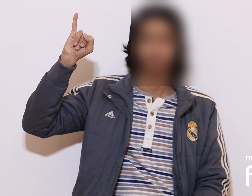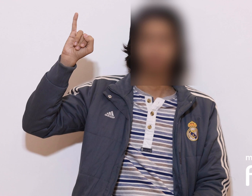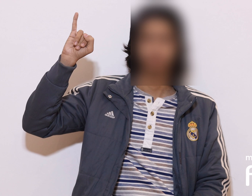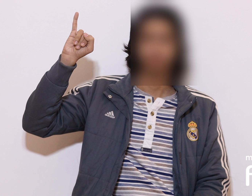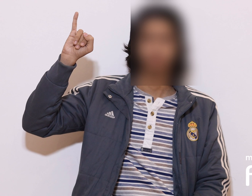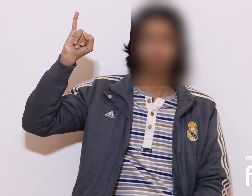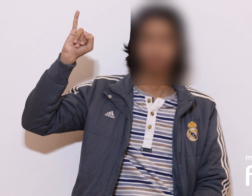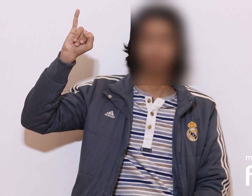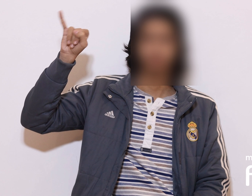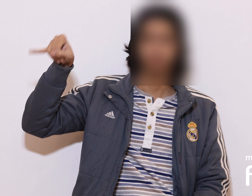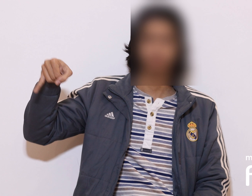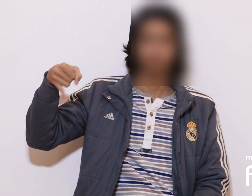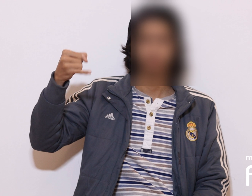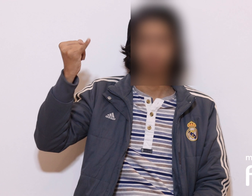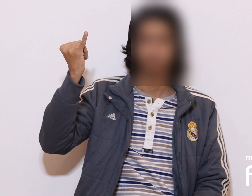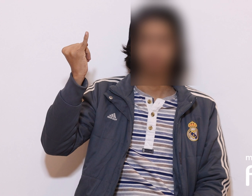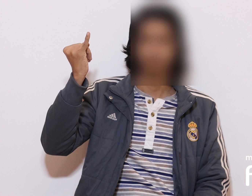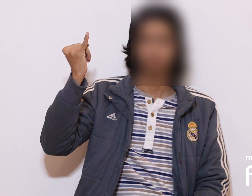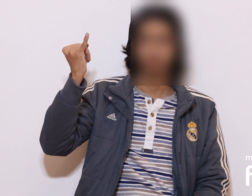ج